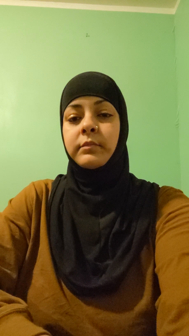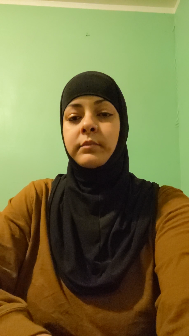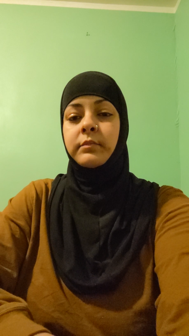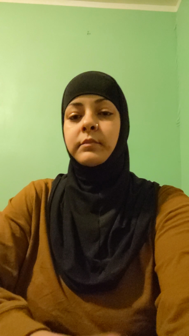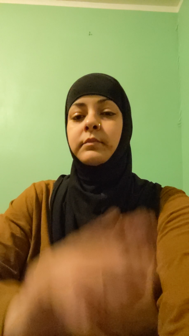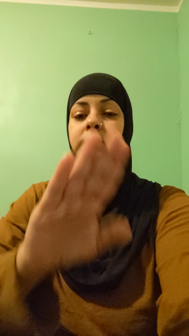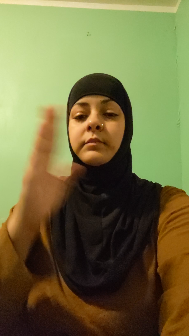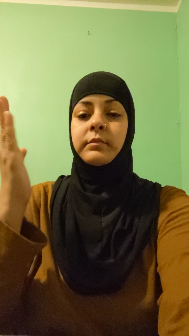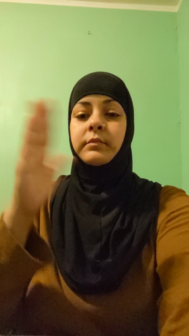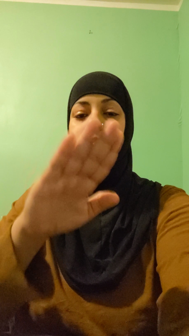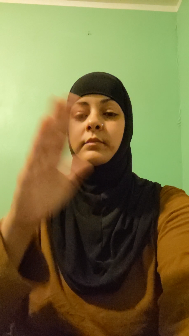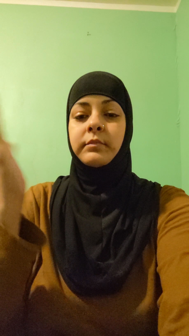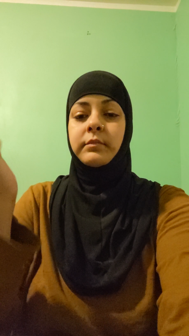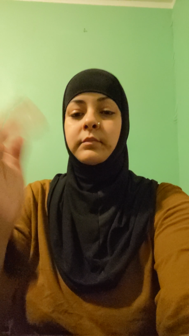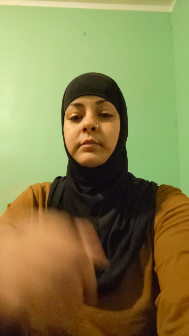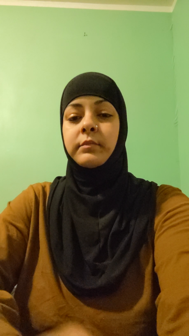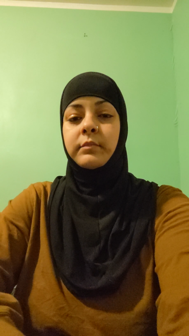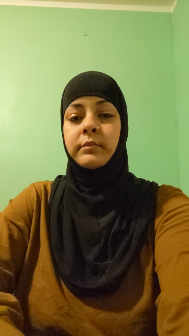door